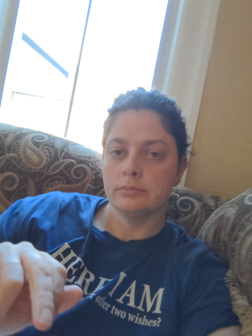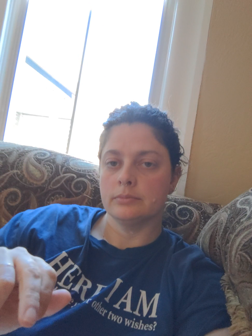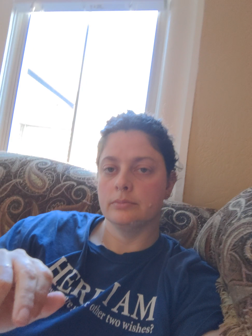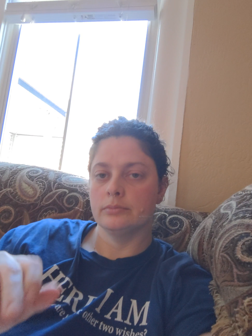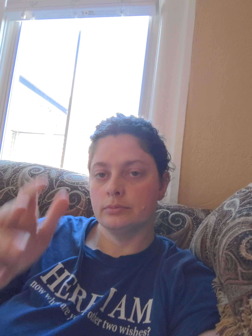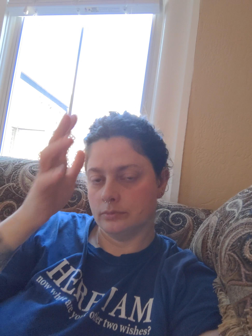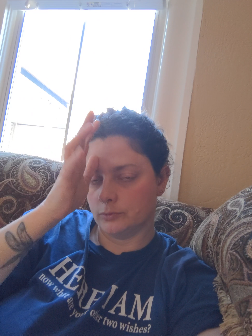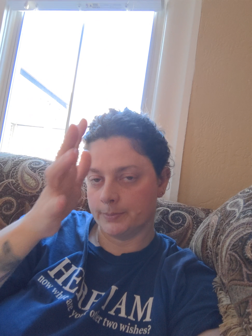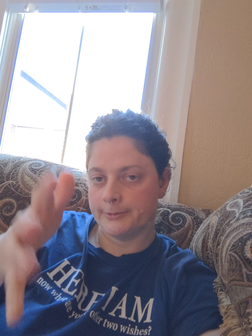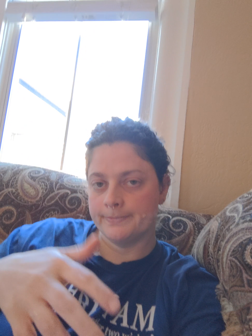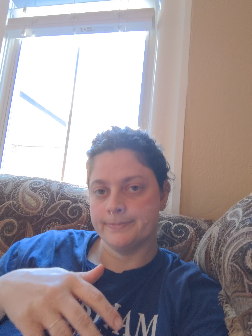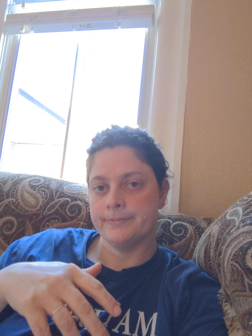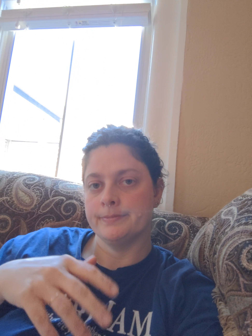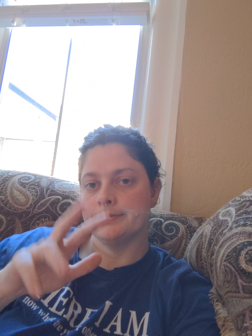grandpa